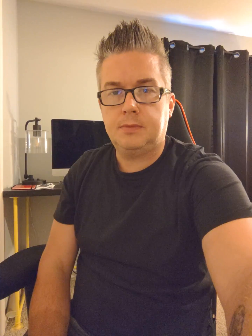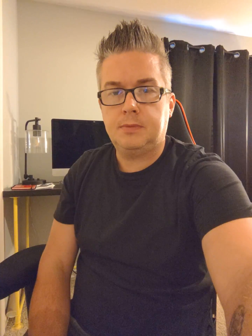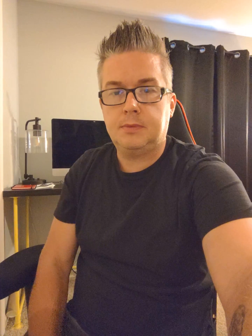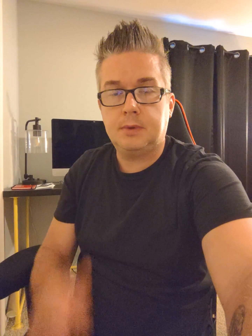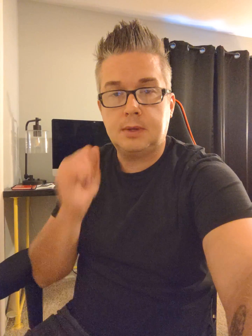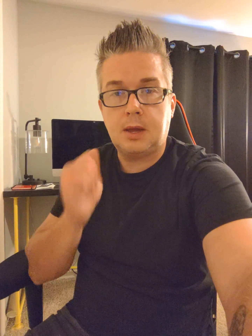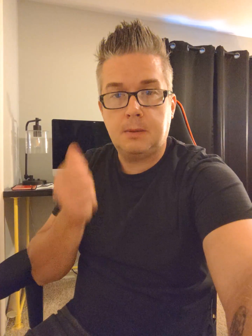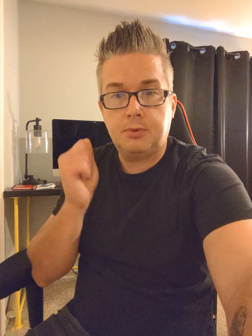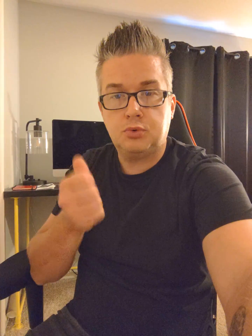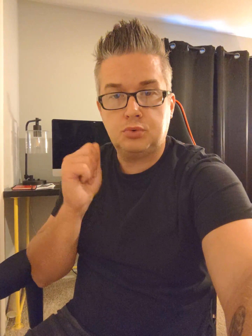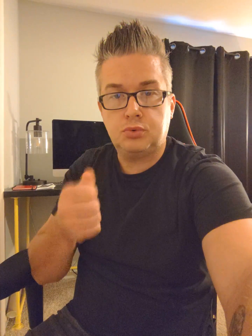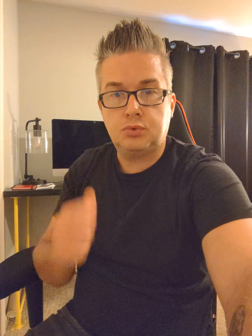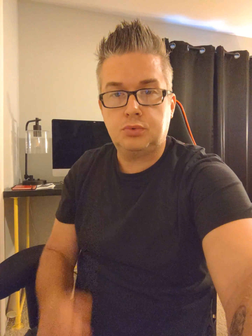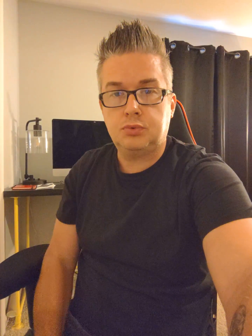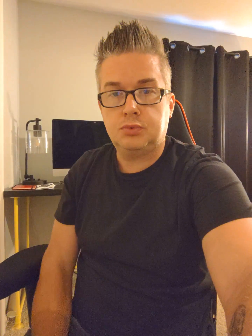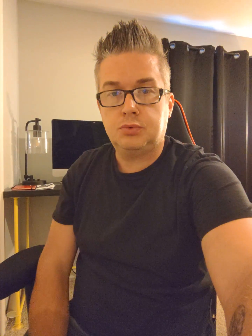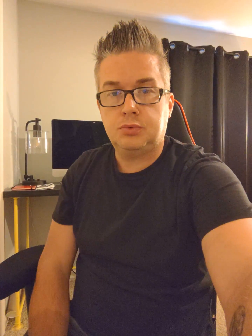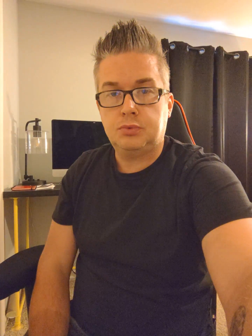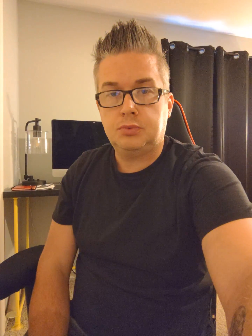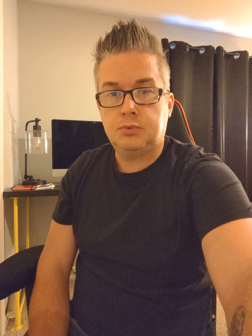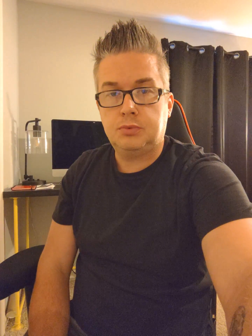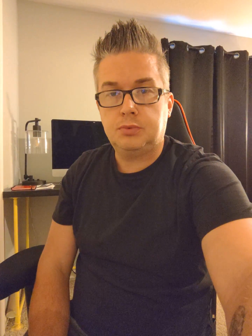hammer